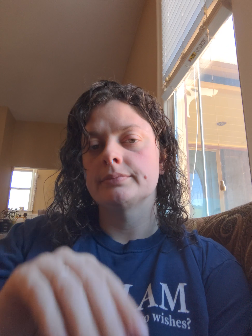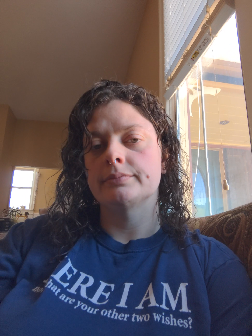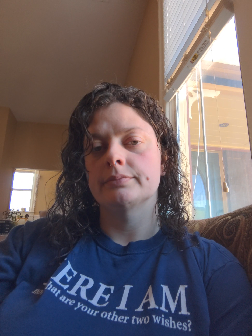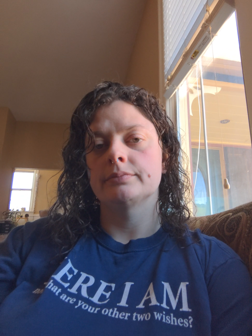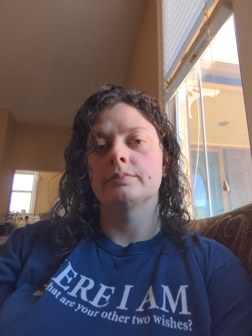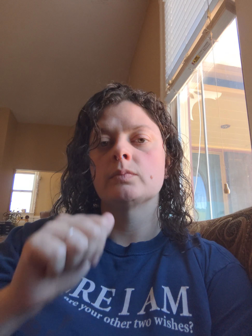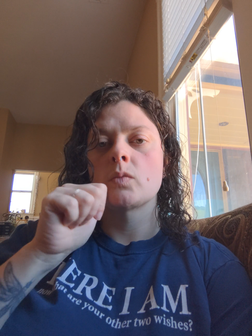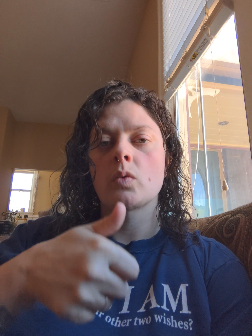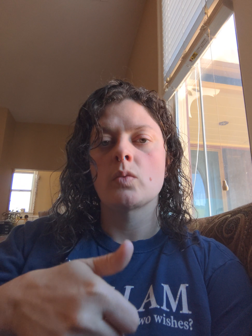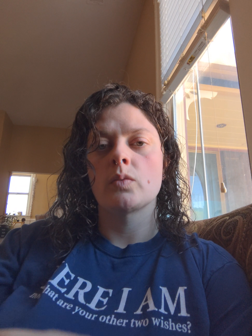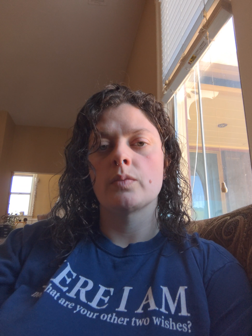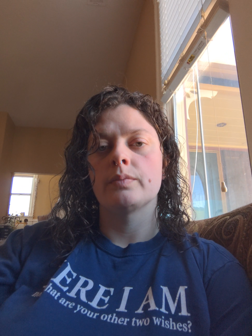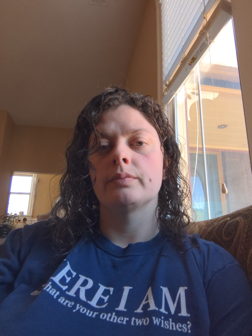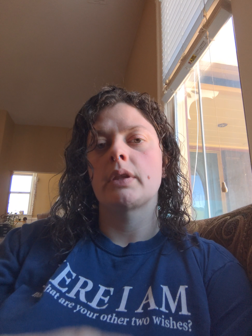tomorrow